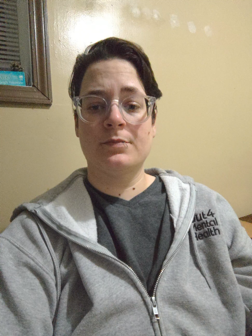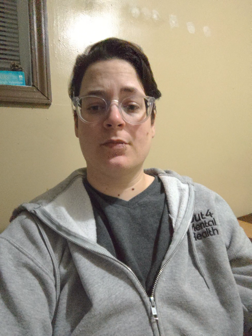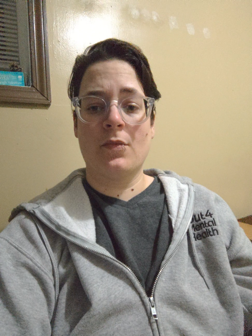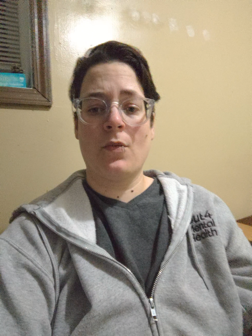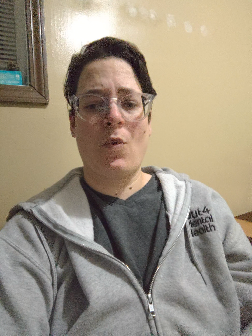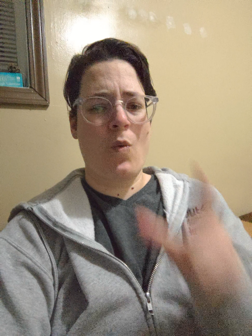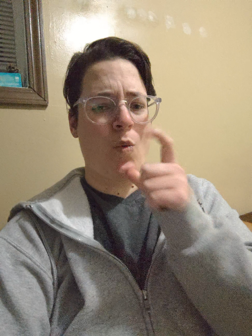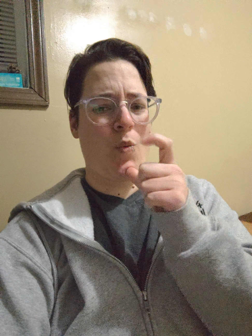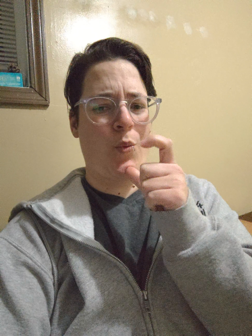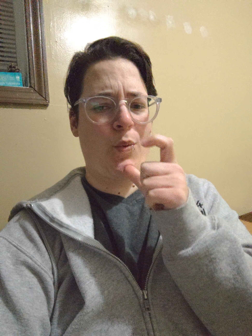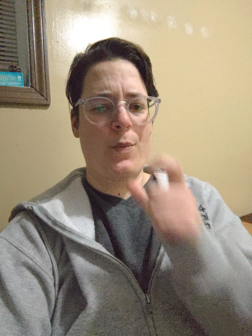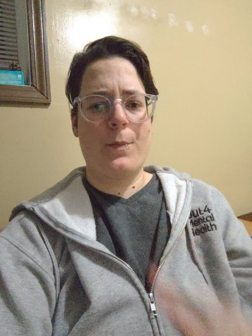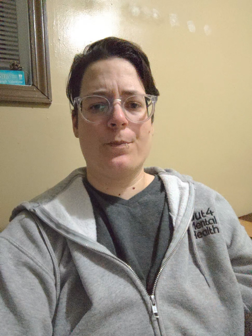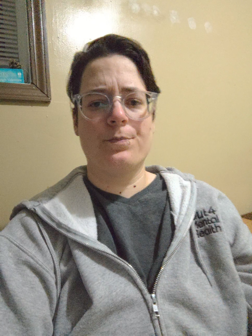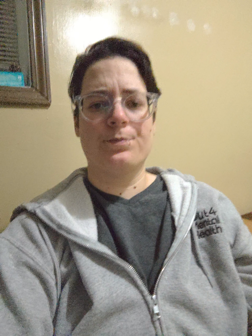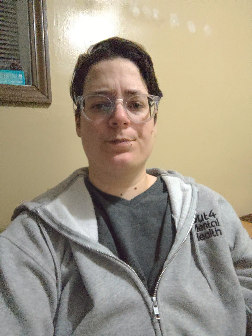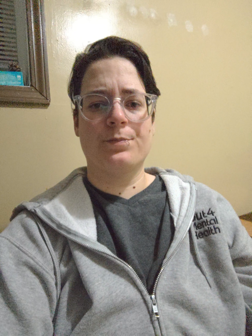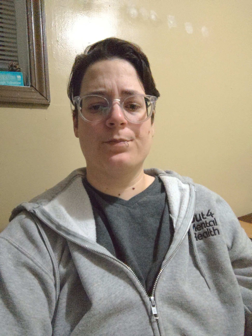who